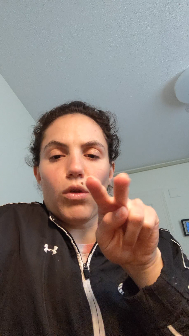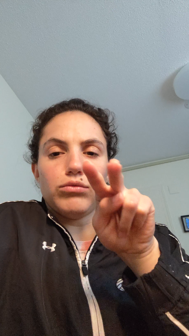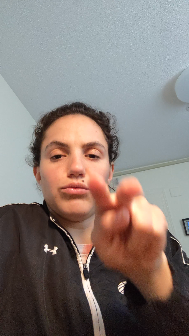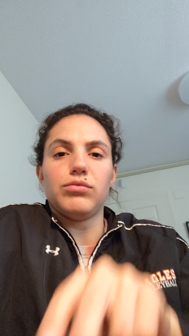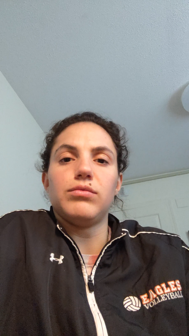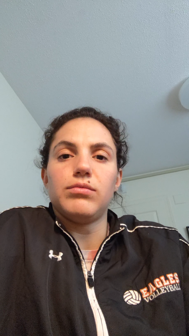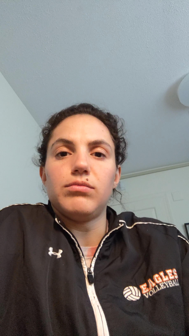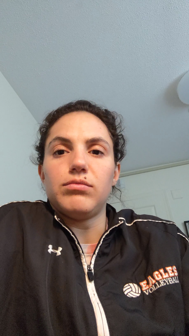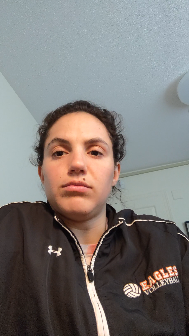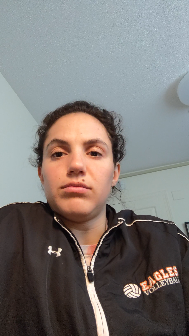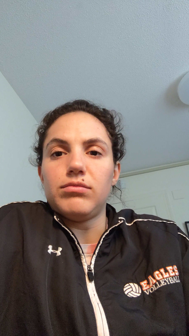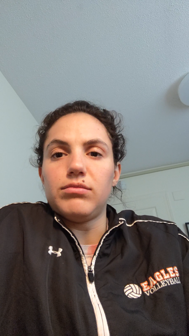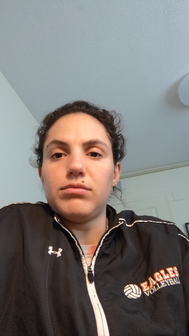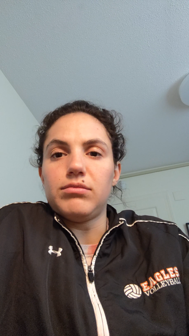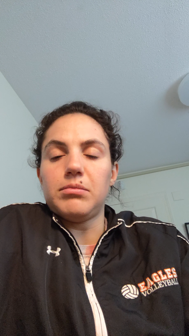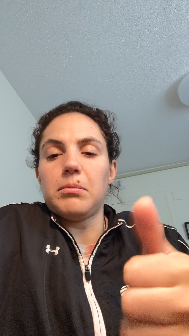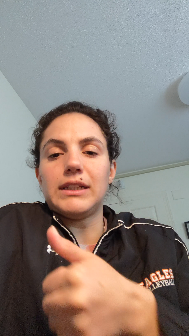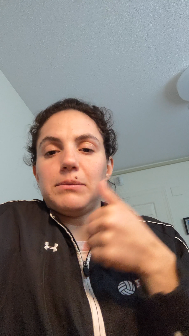basement